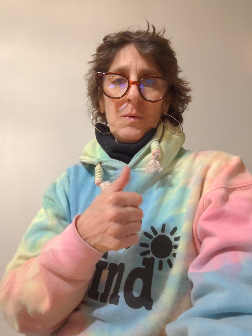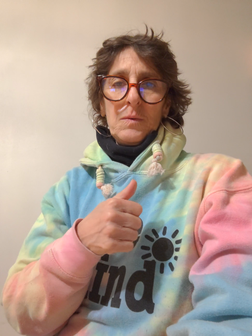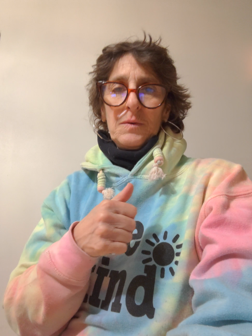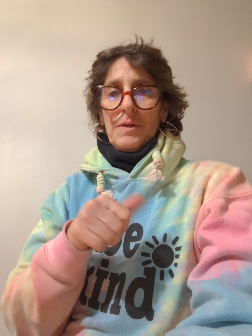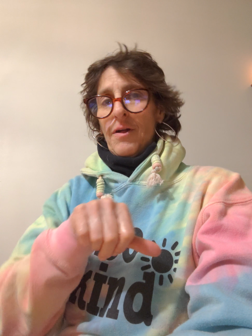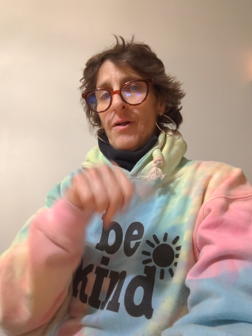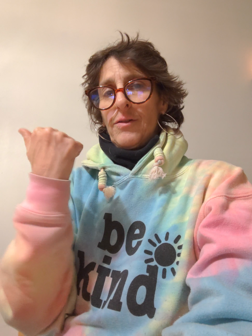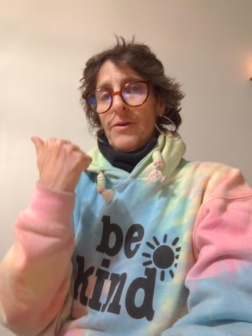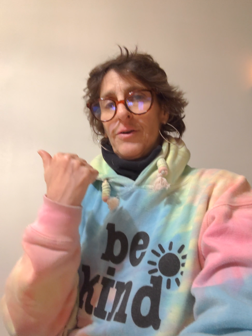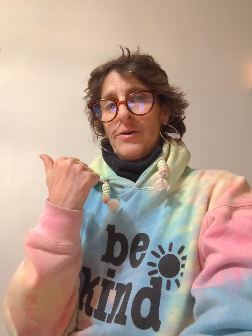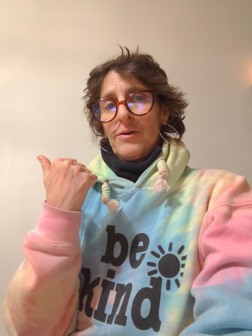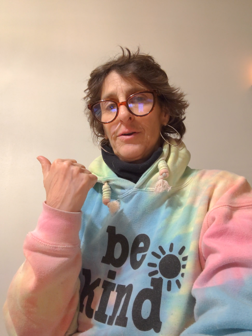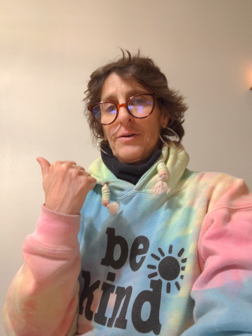another